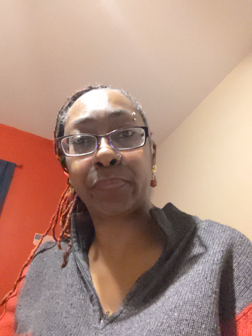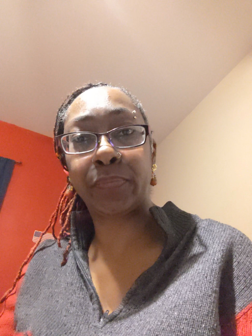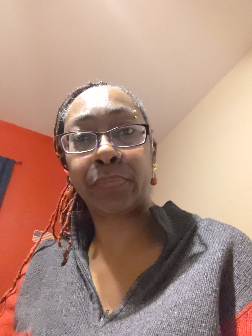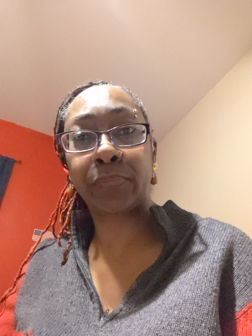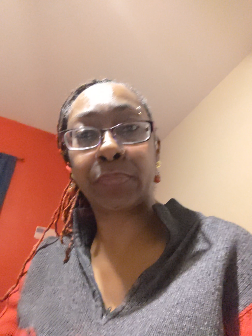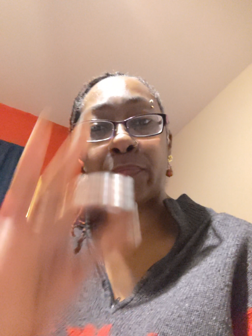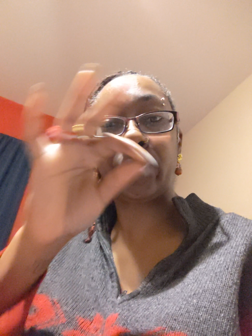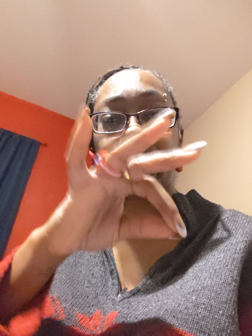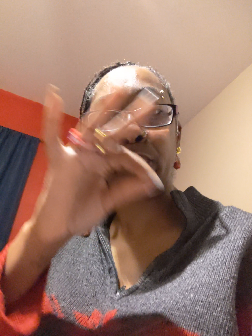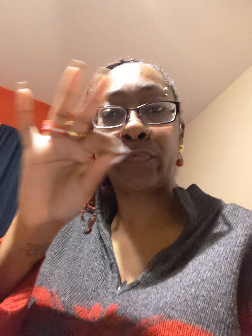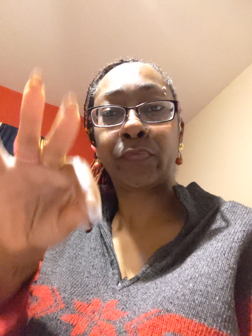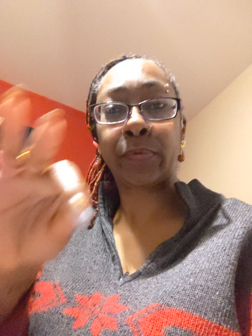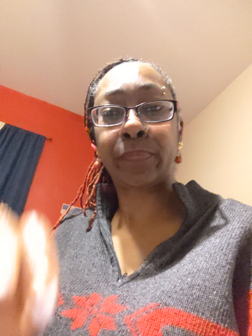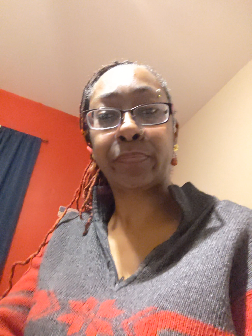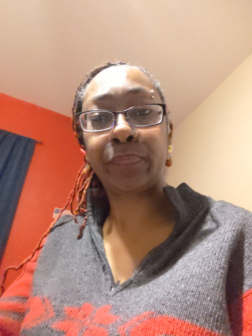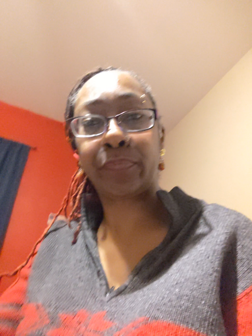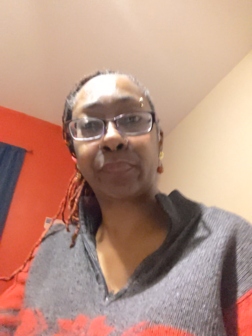french fries